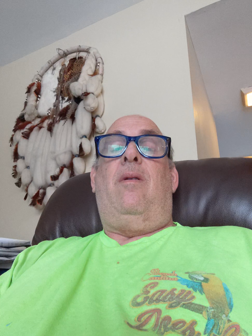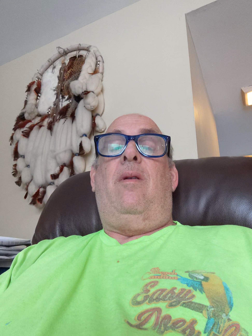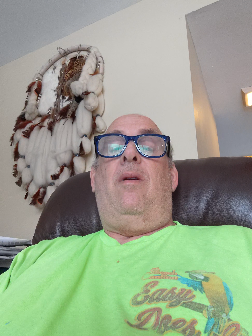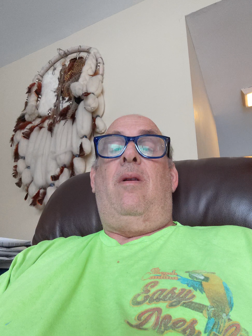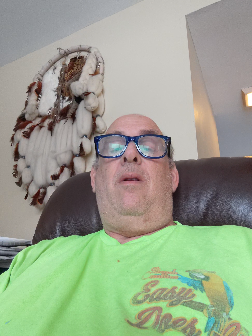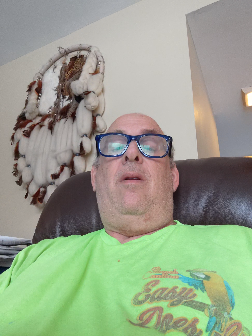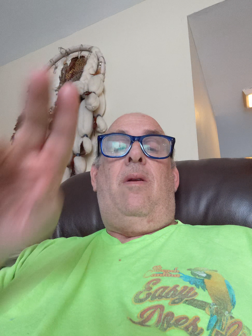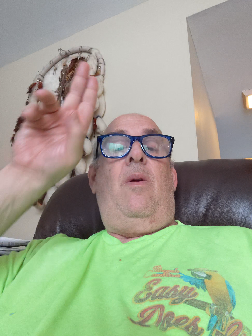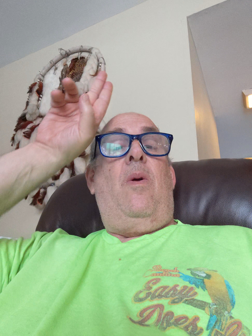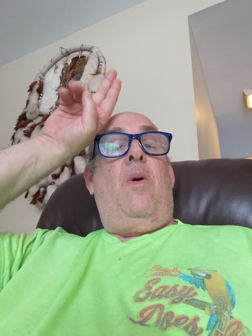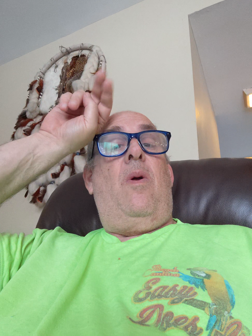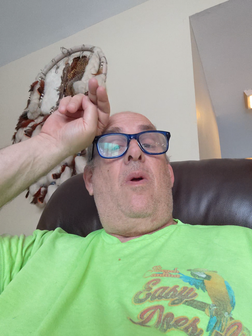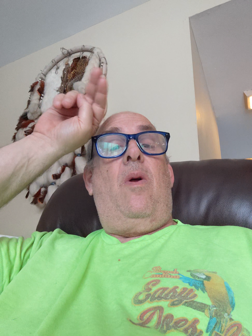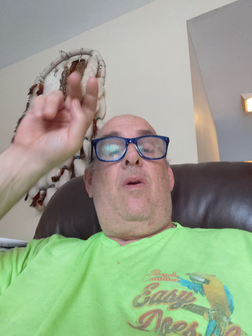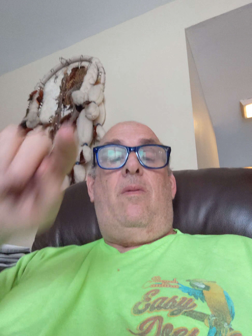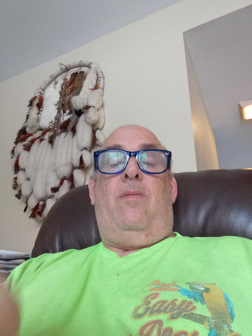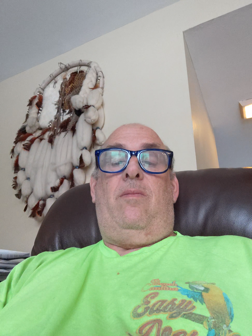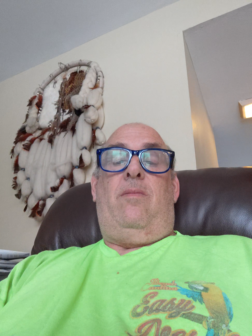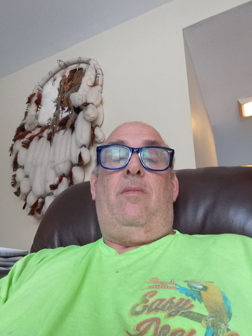horse